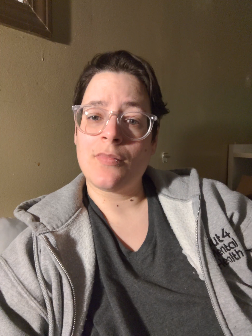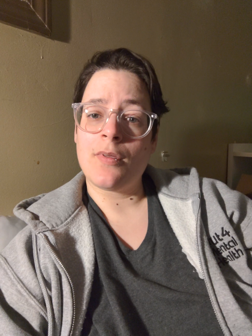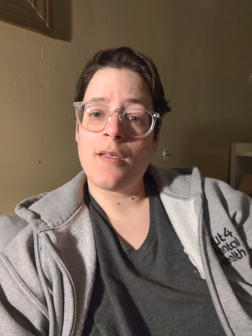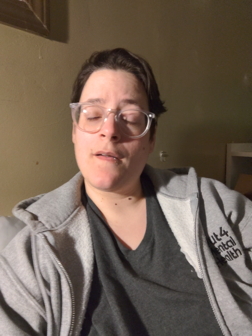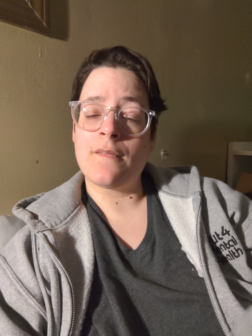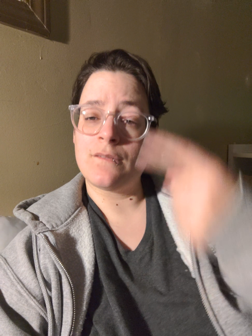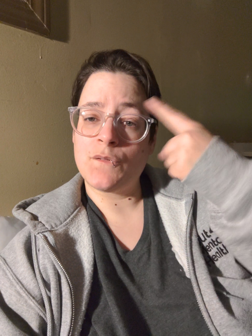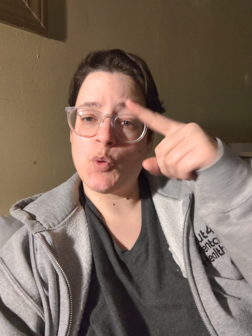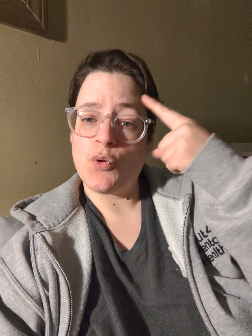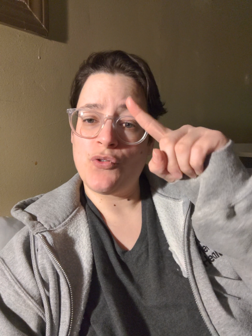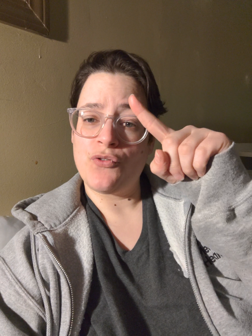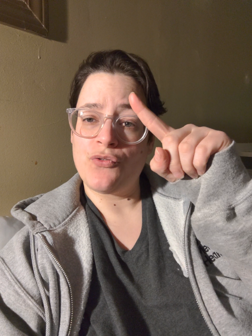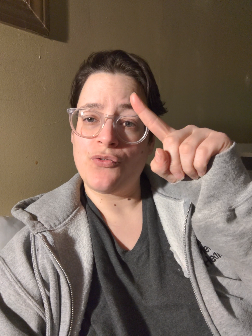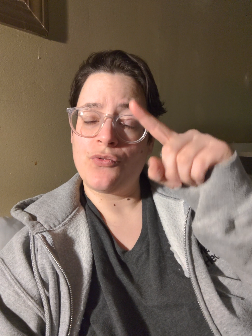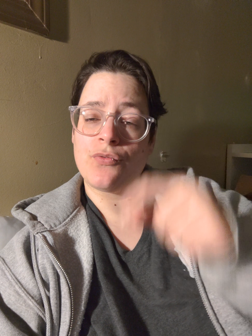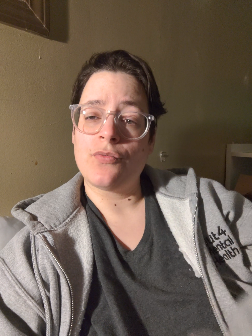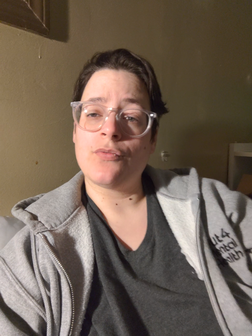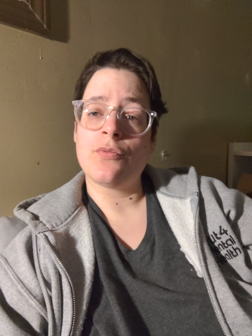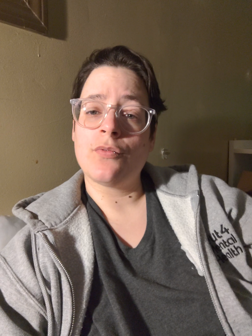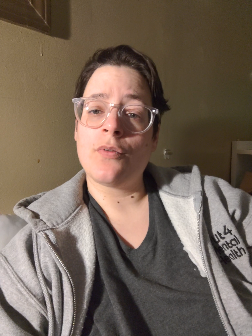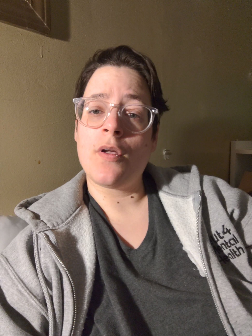for